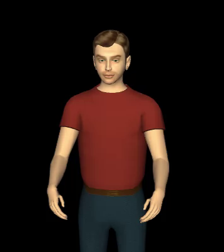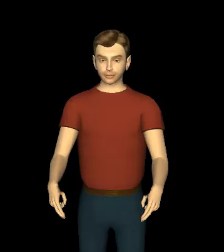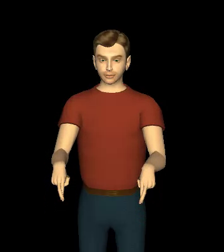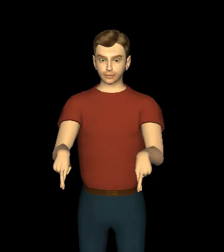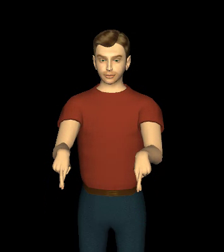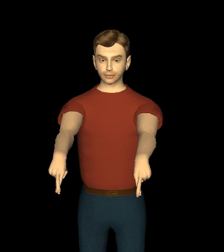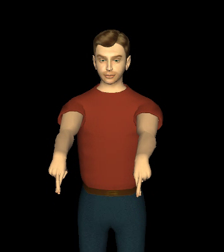طريق